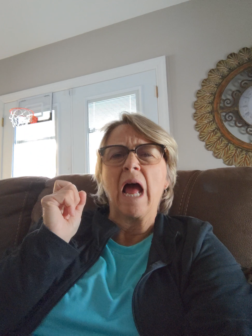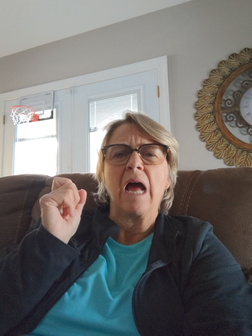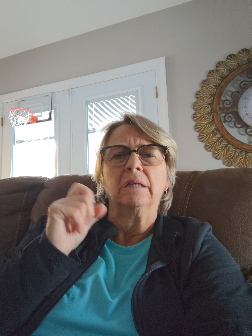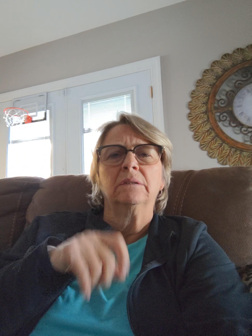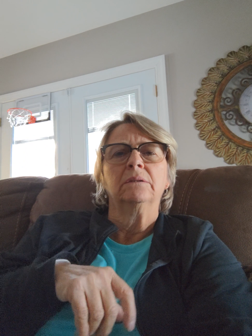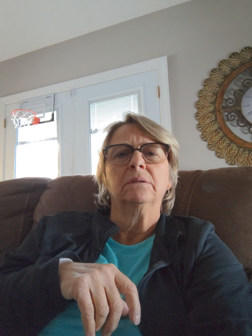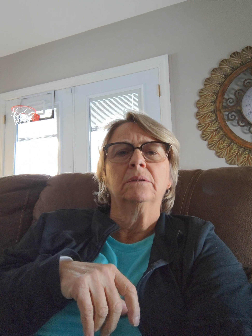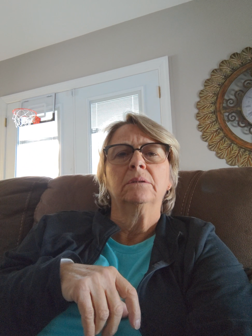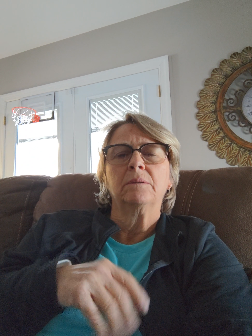fast